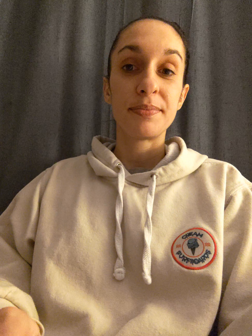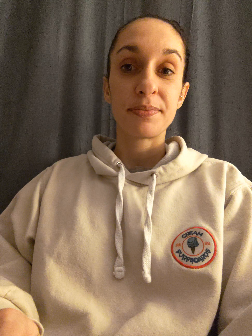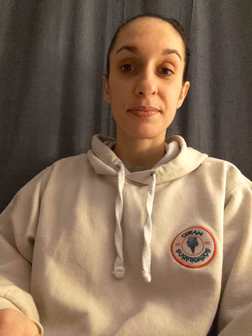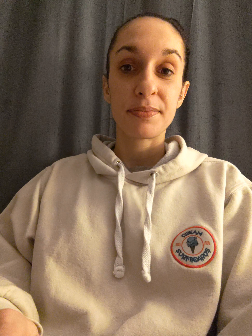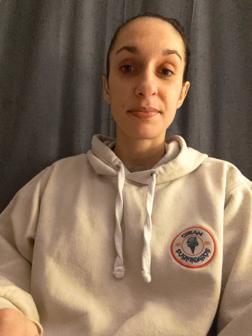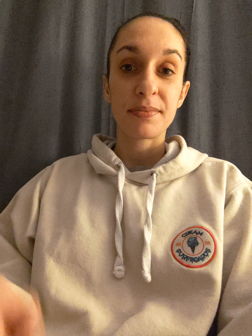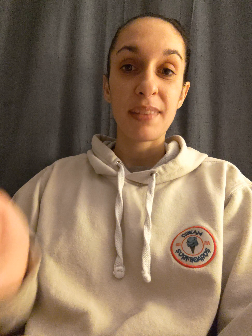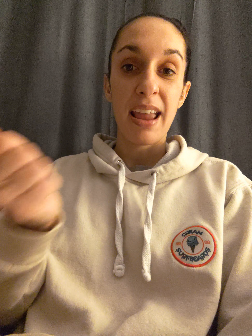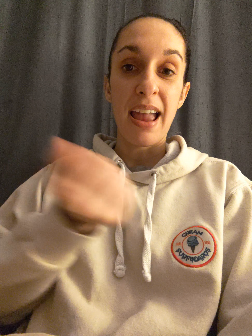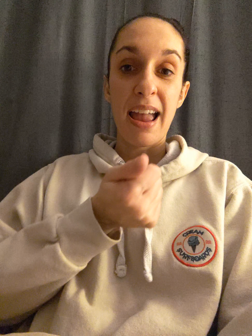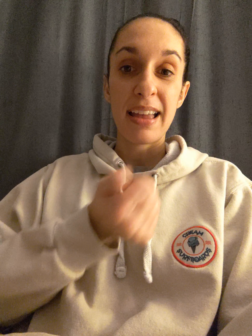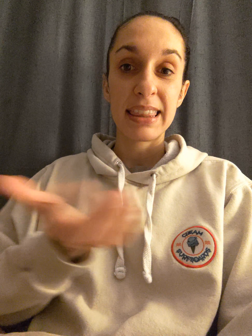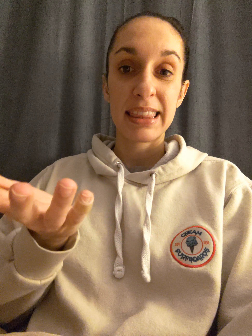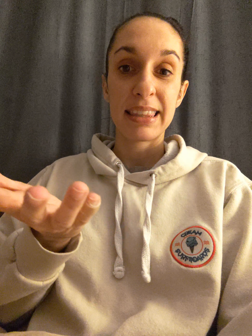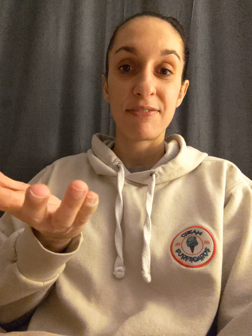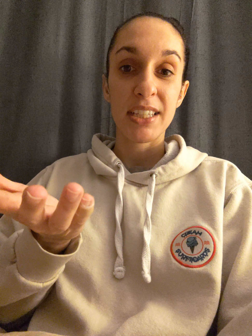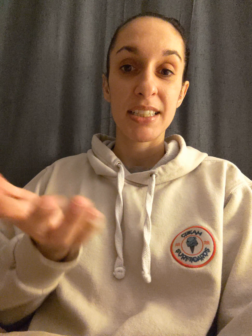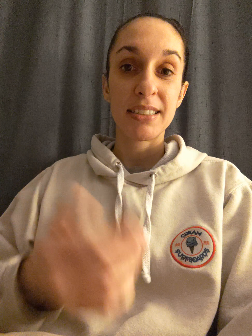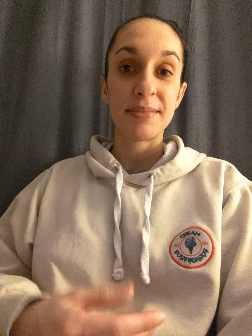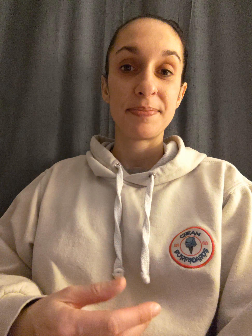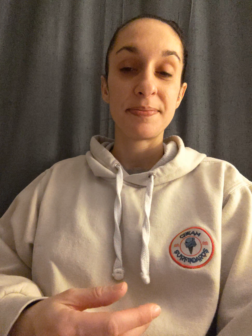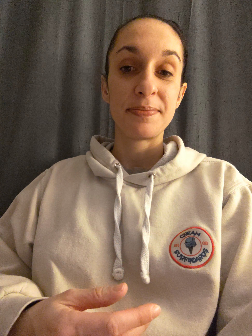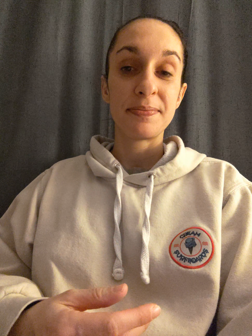every